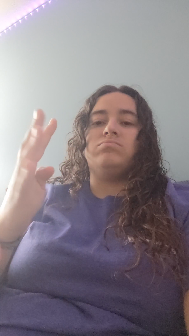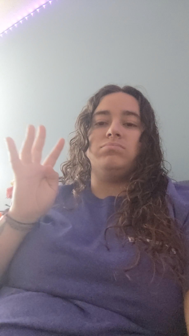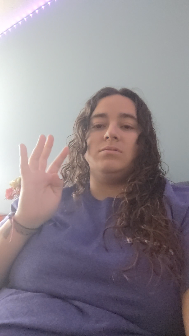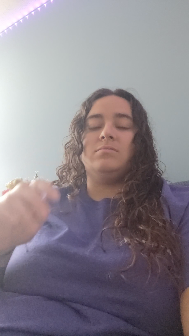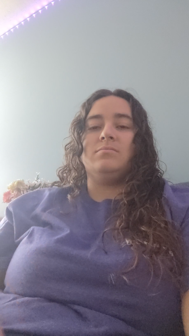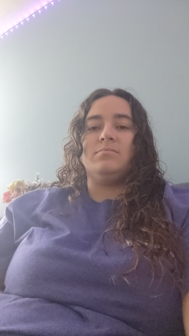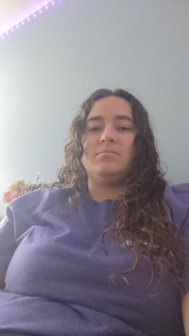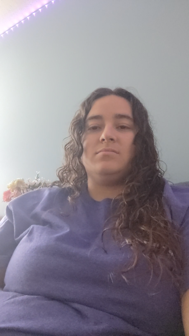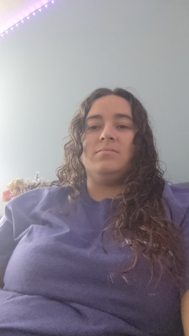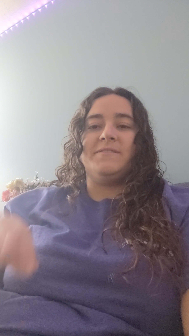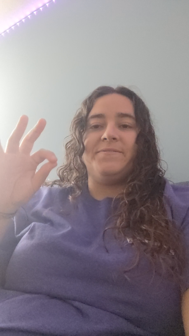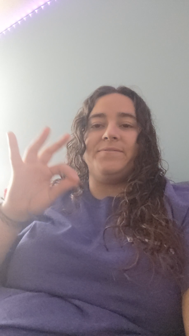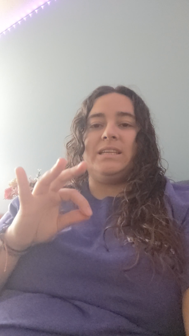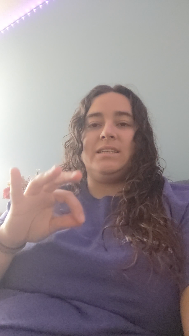fit